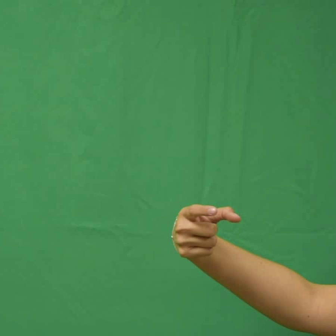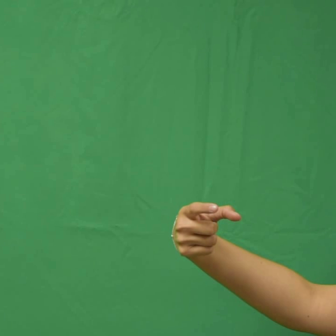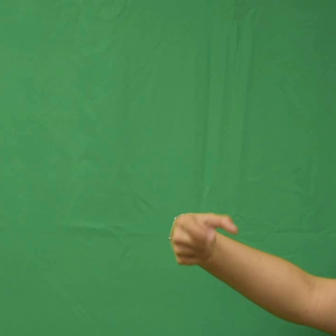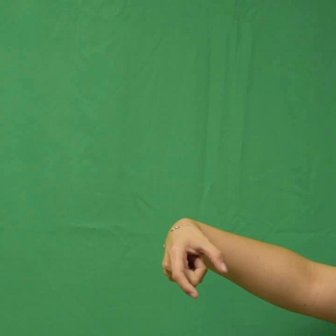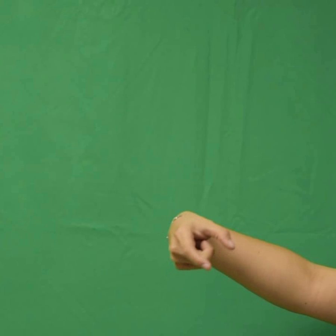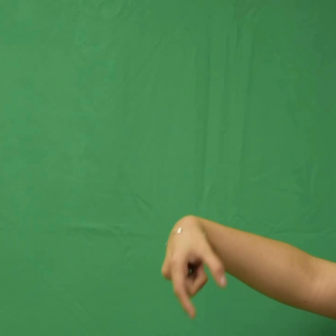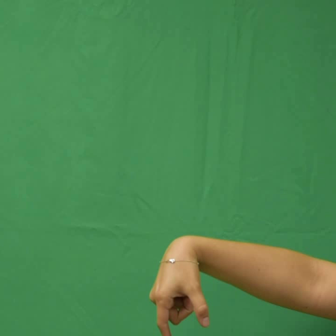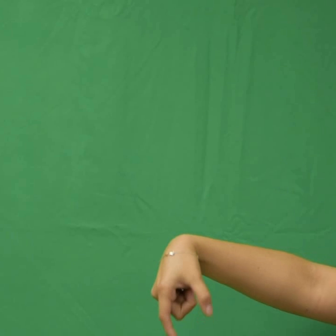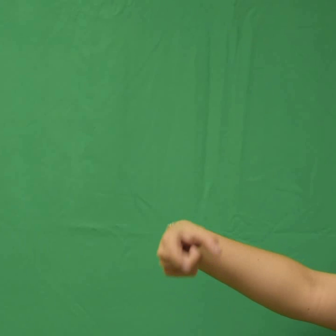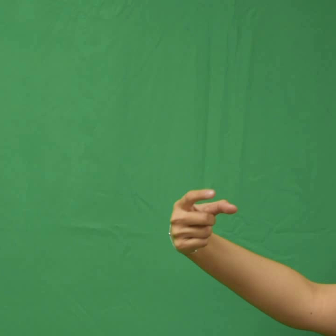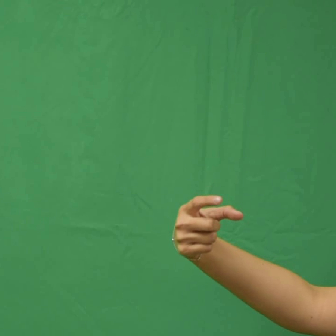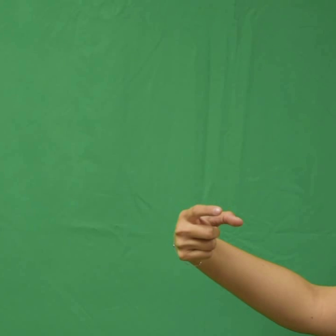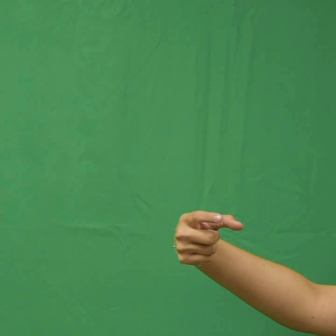Q